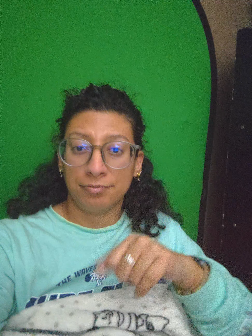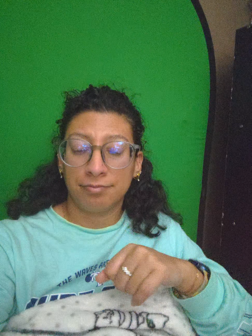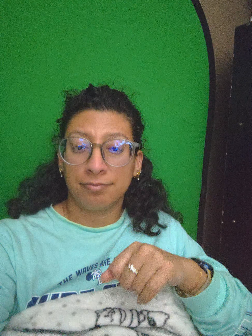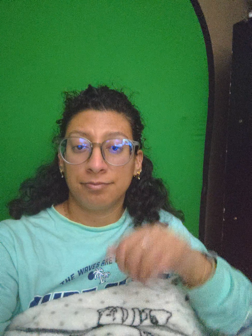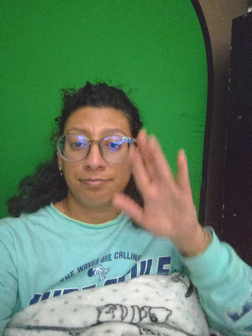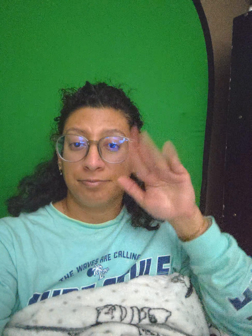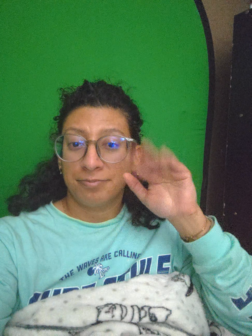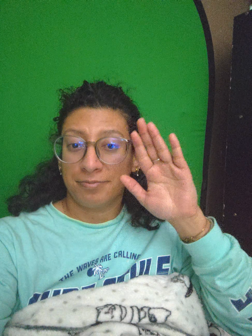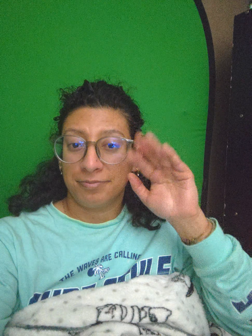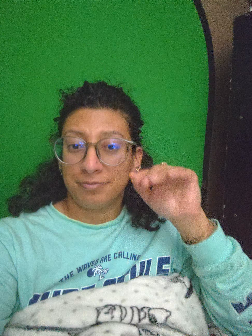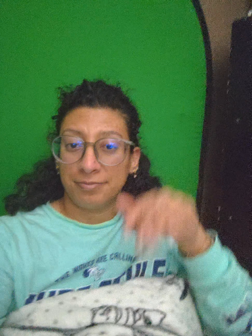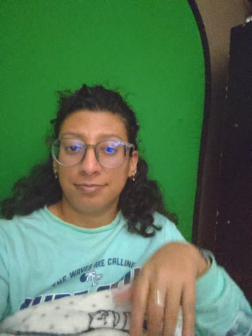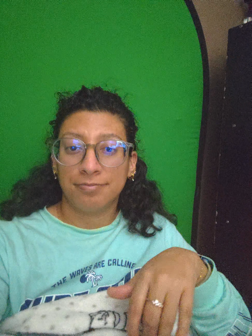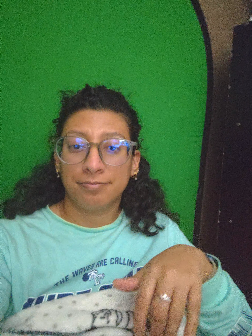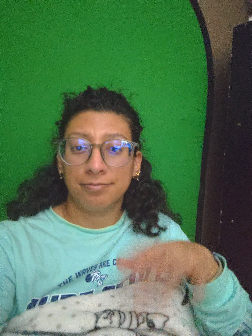bye